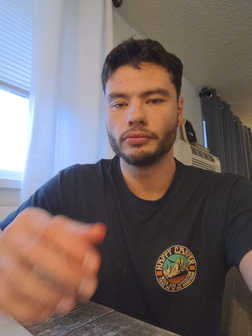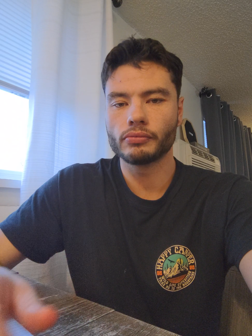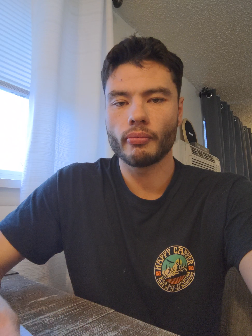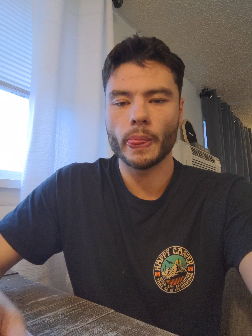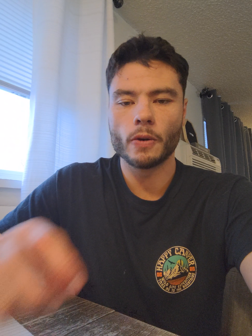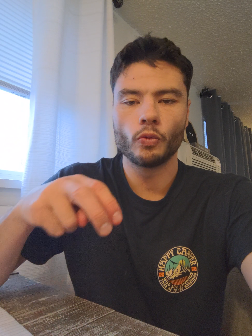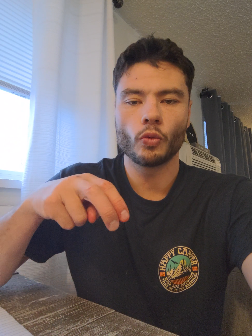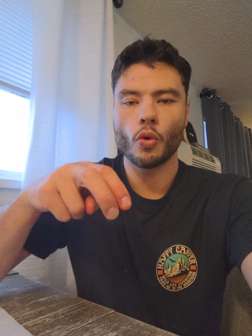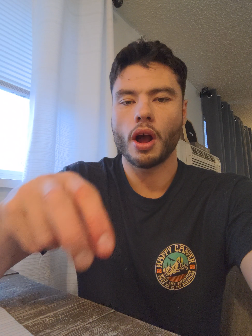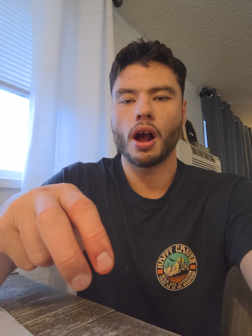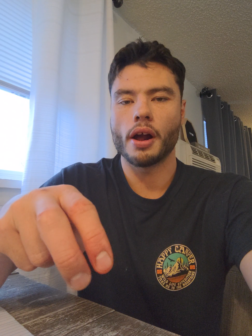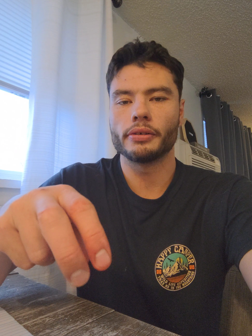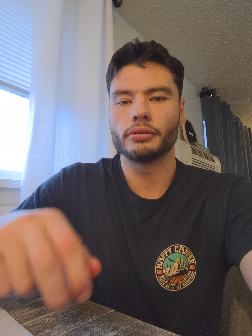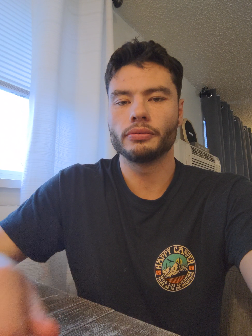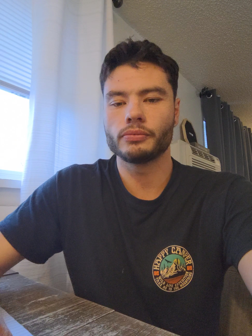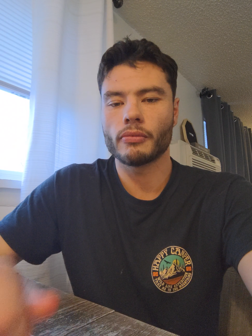ride